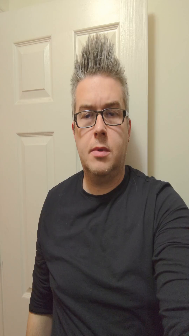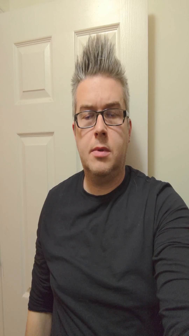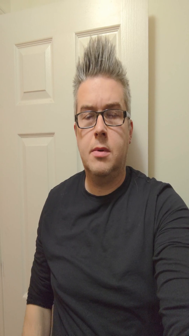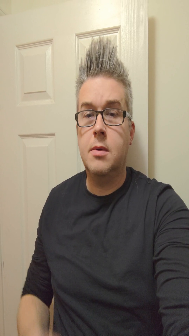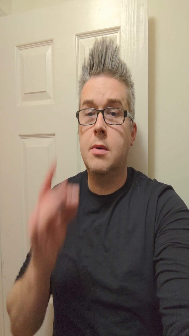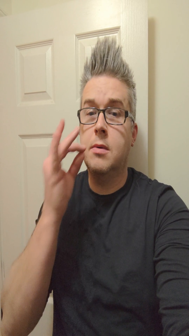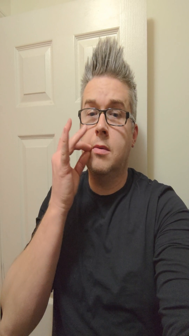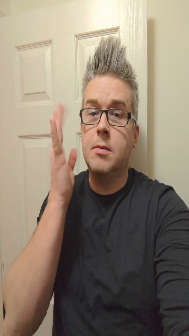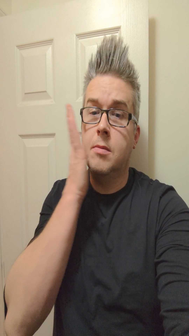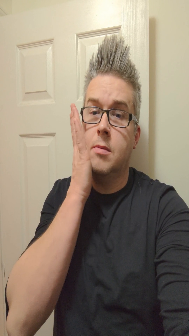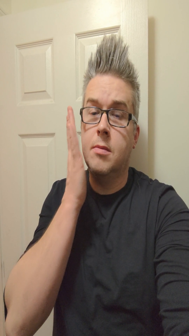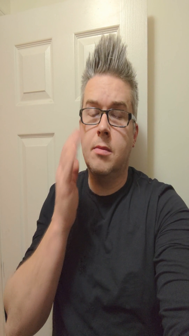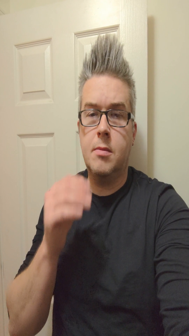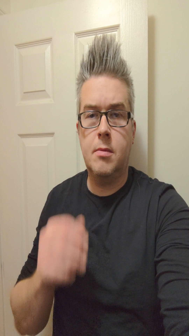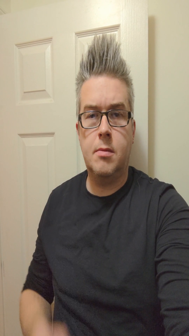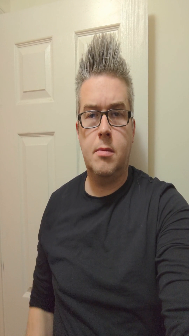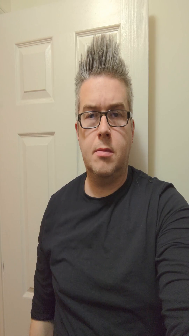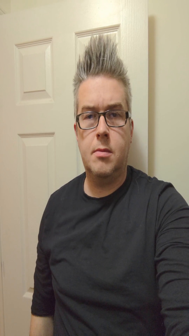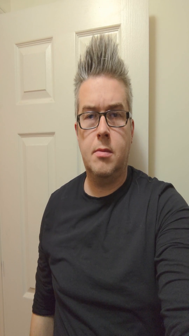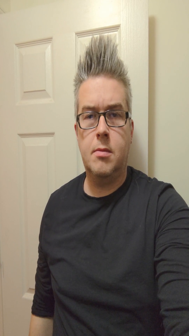bee